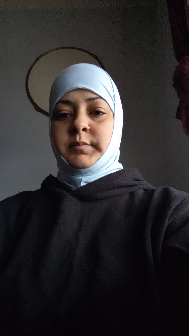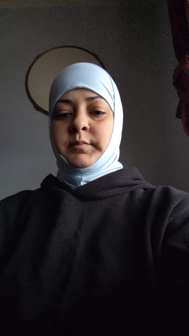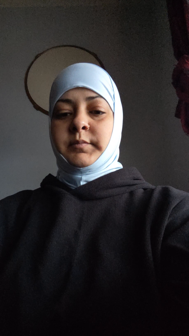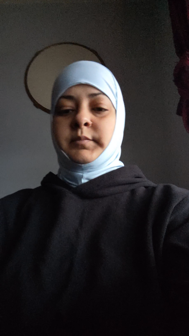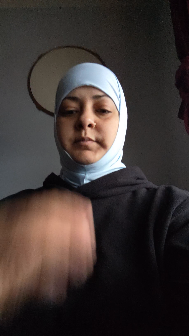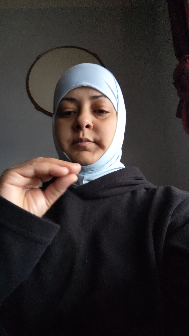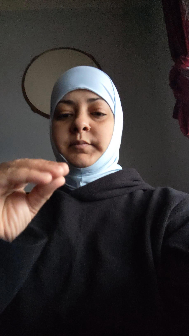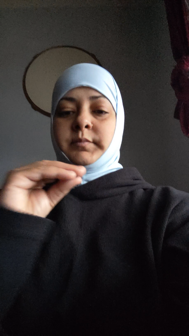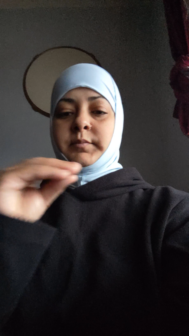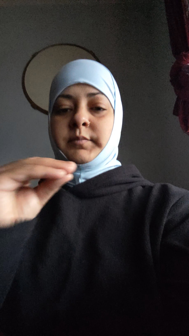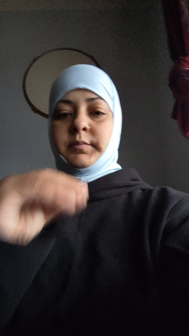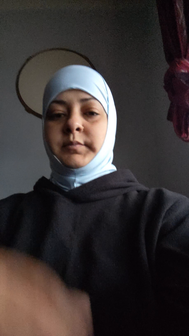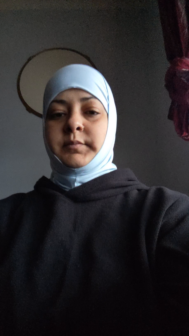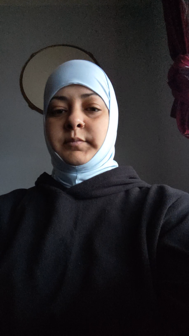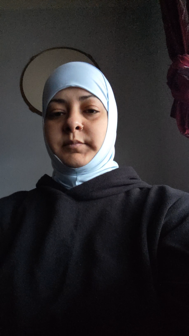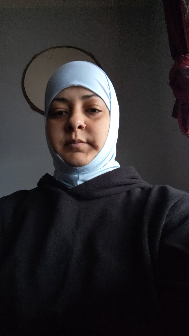fix